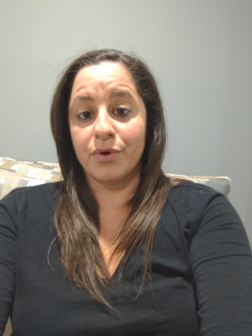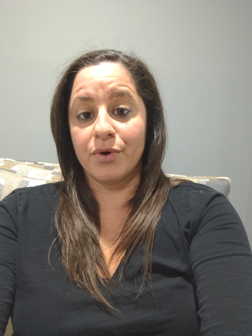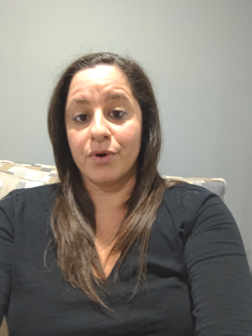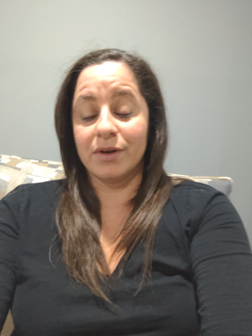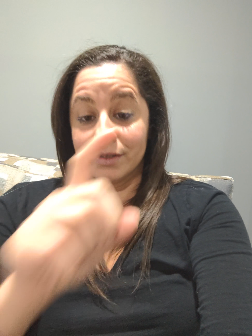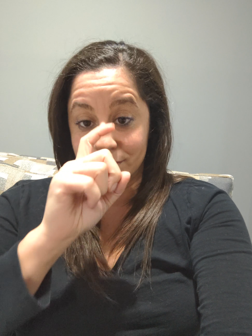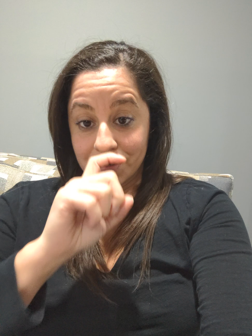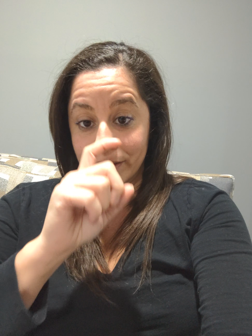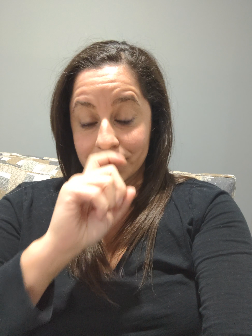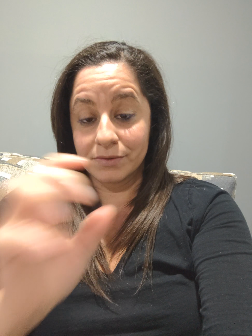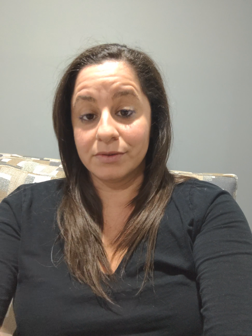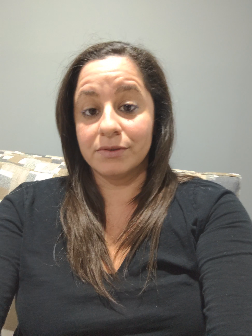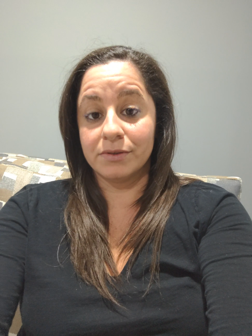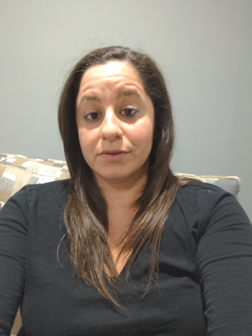doll